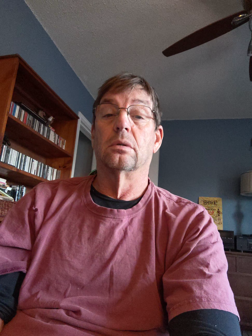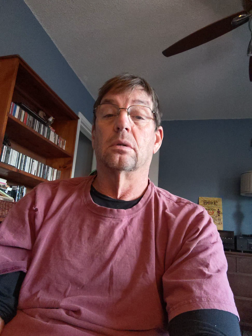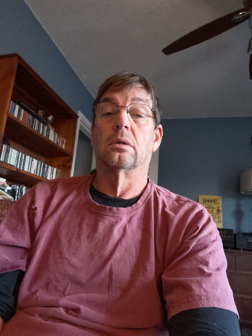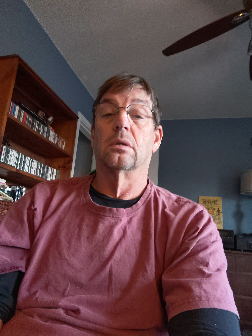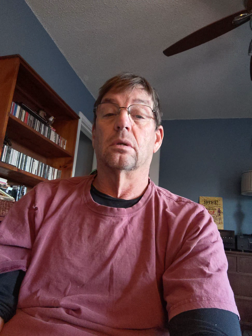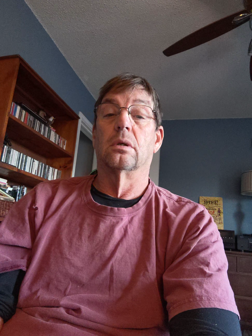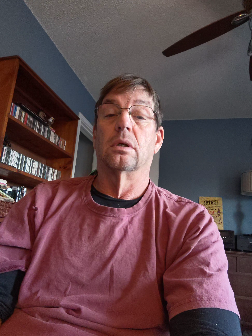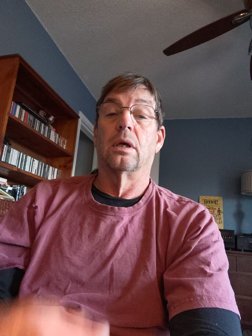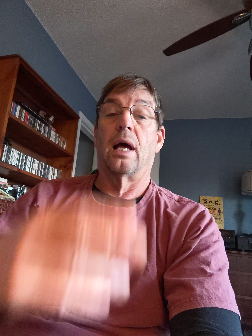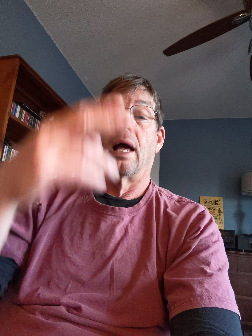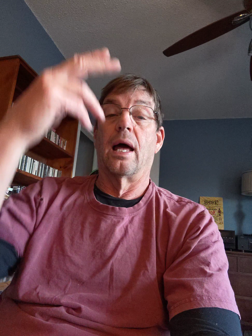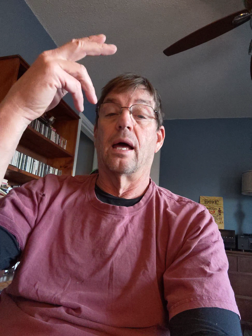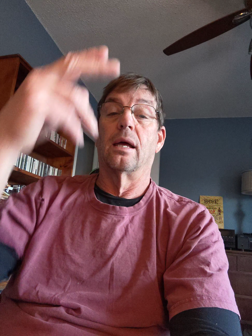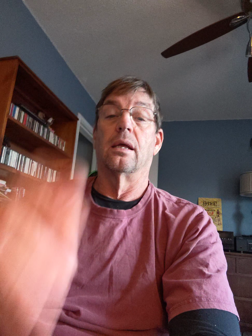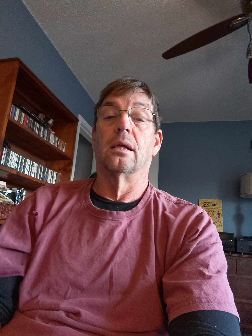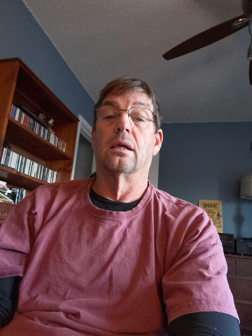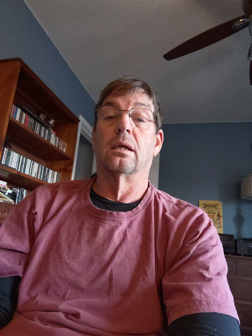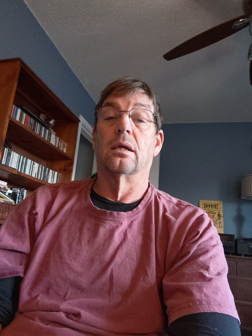high